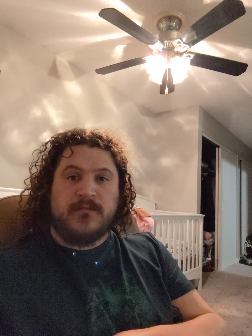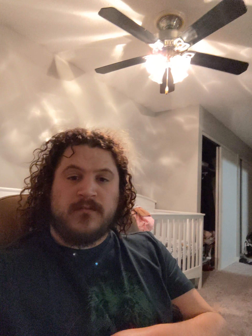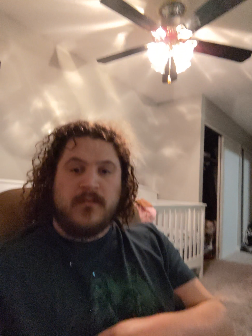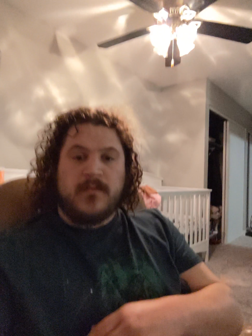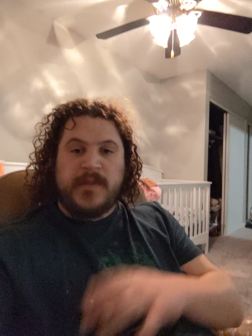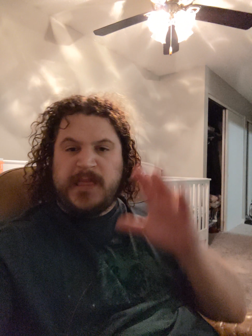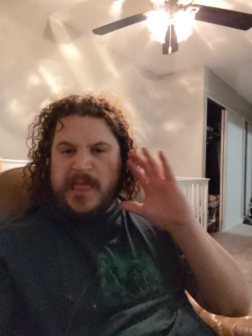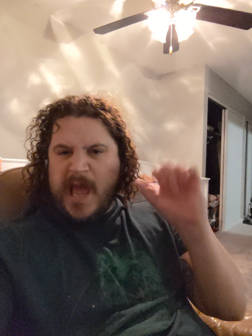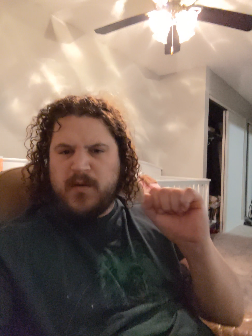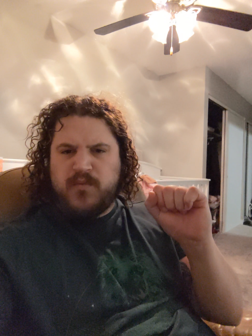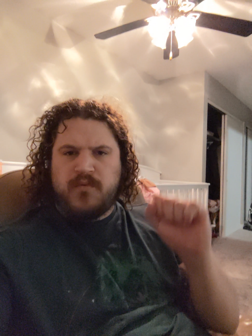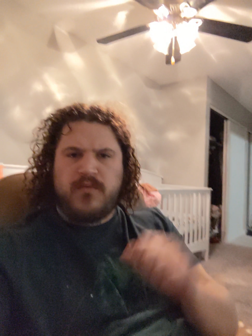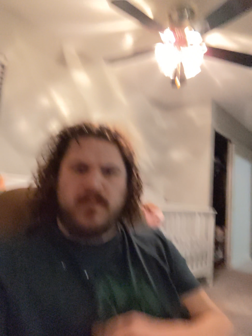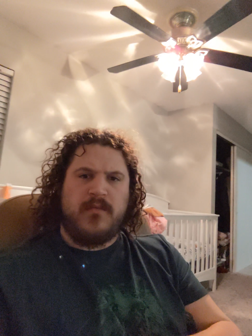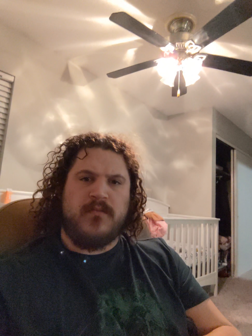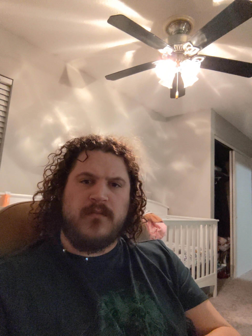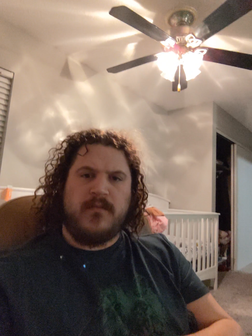loud